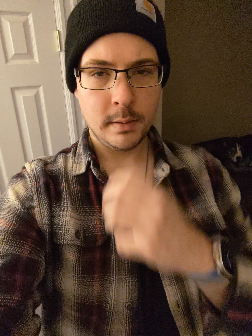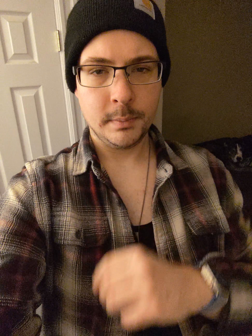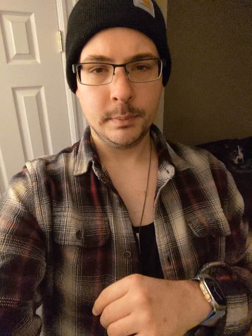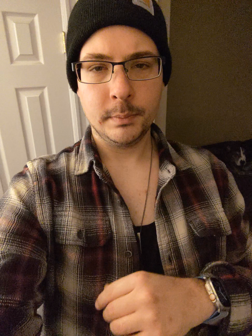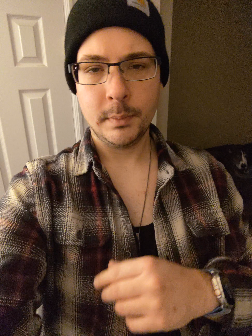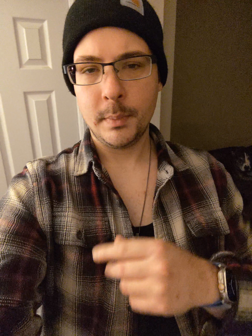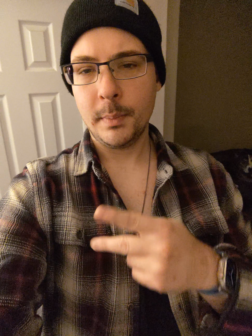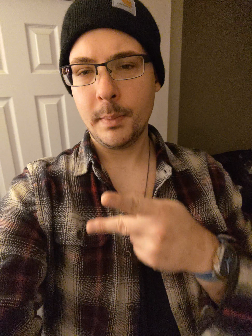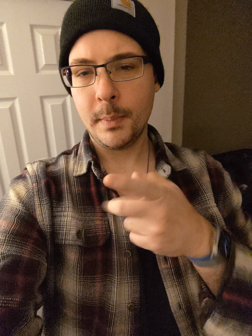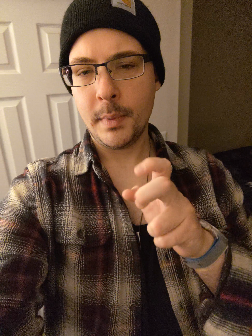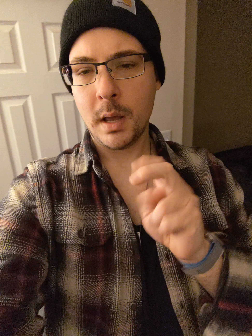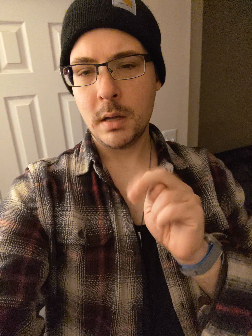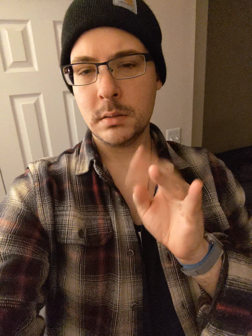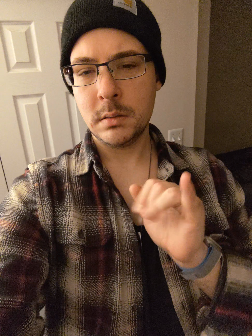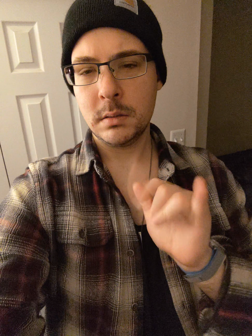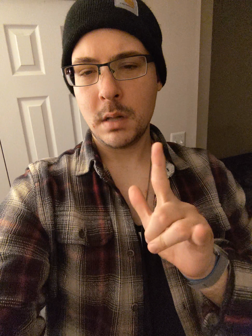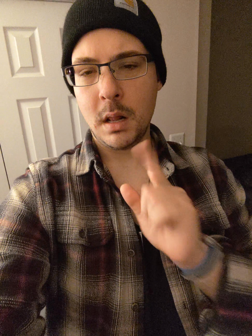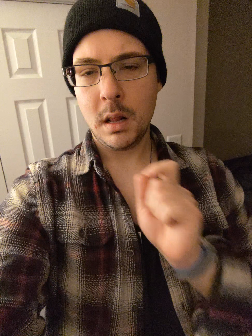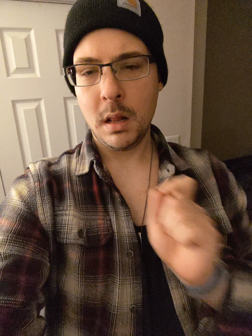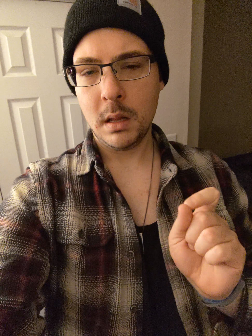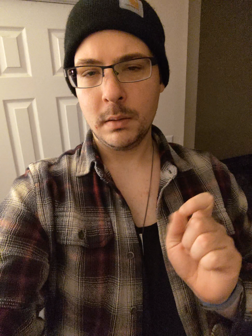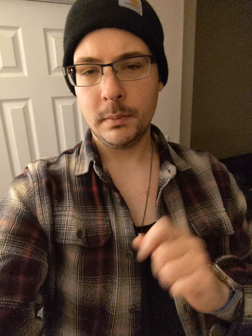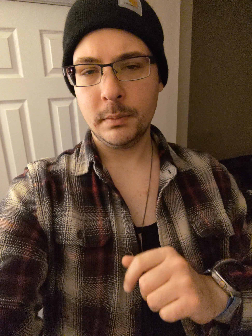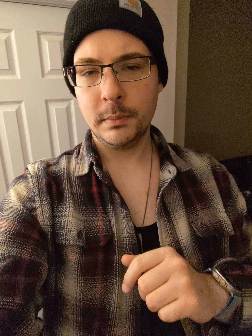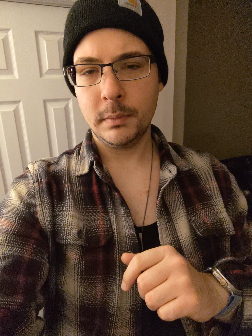pencil